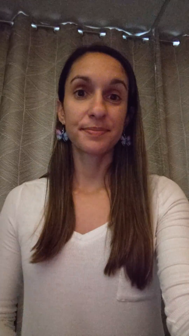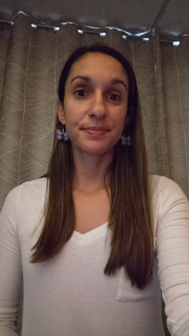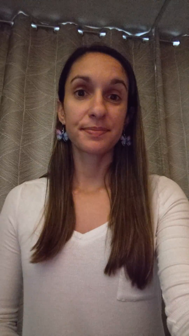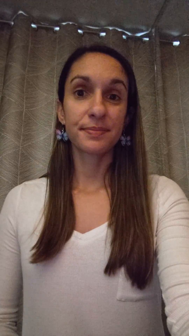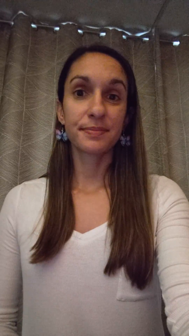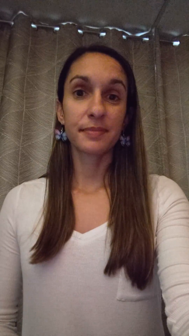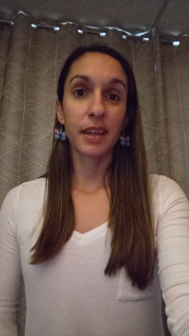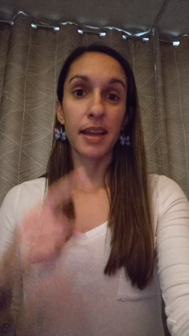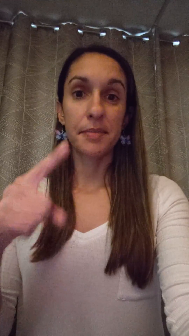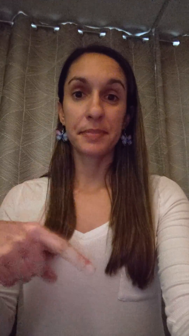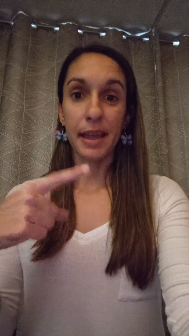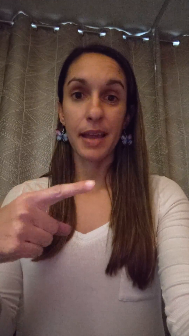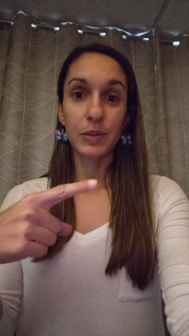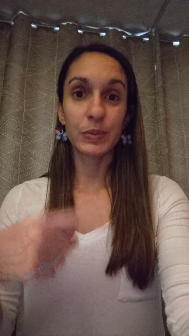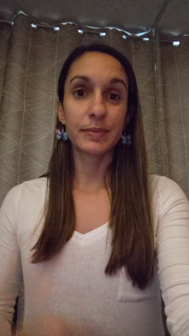about